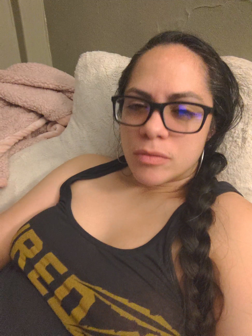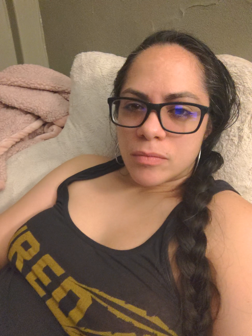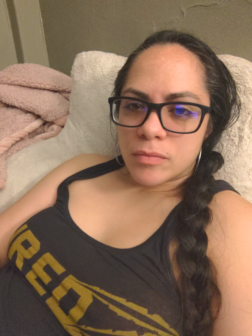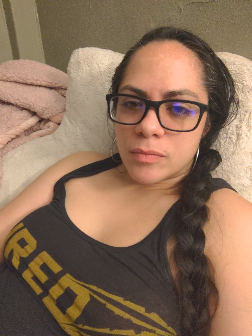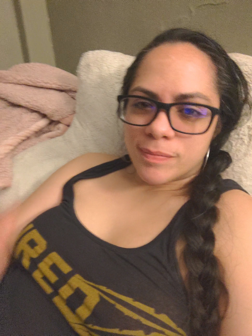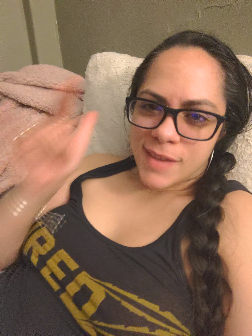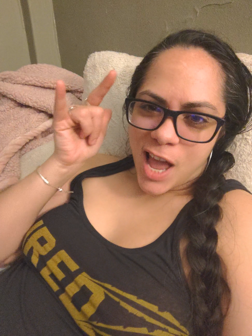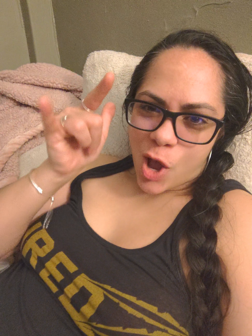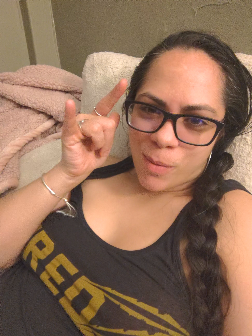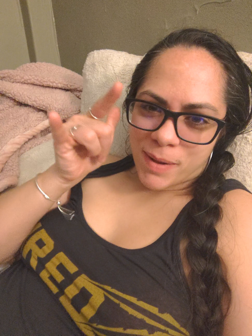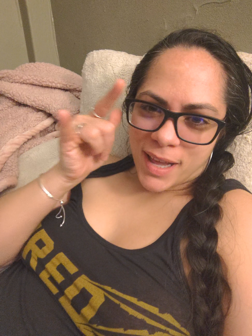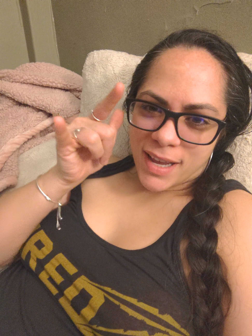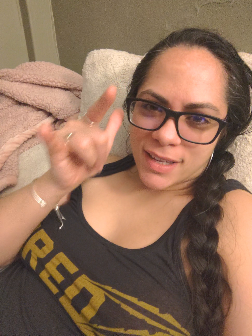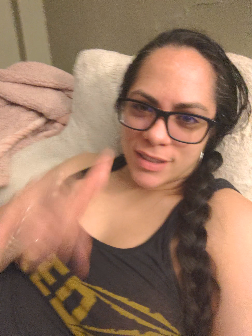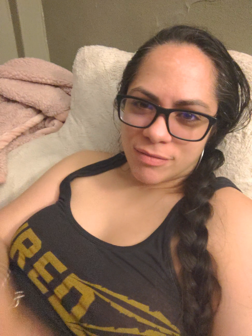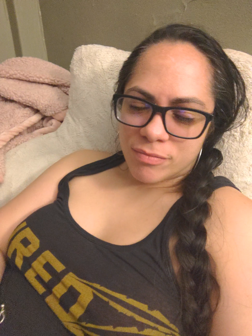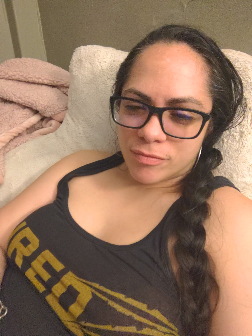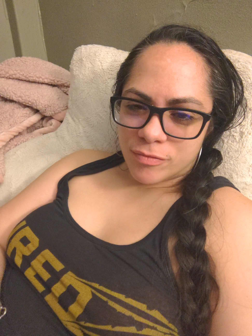airplane